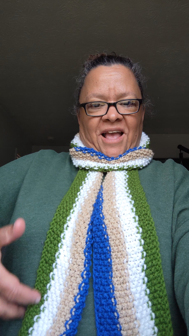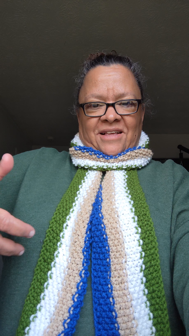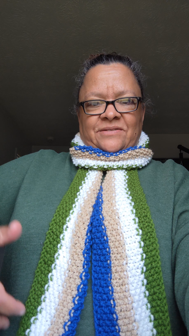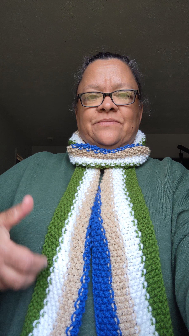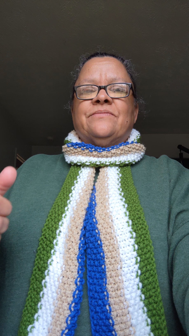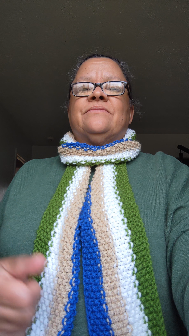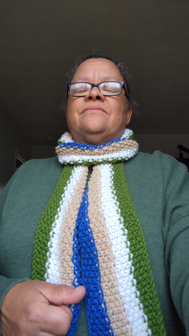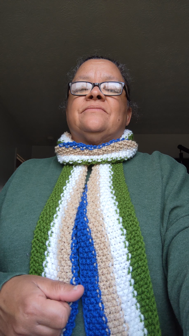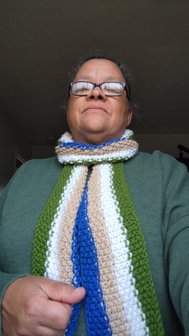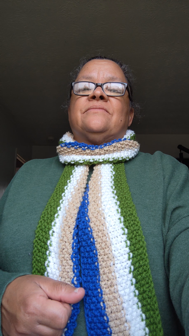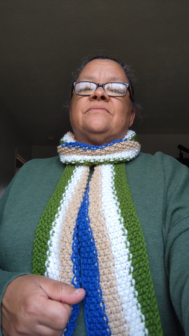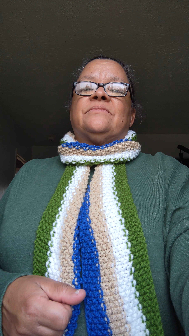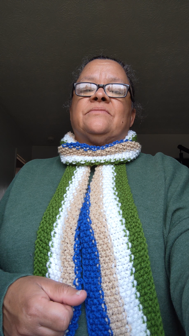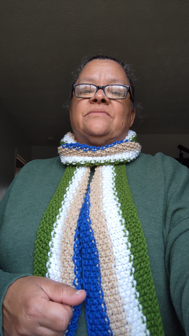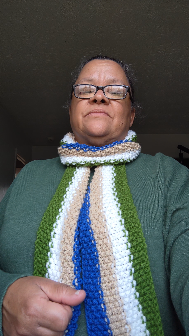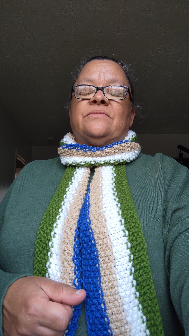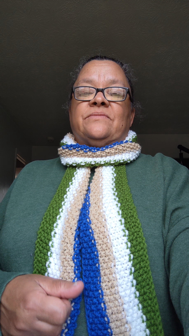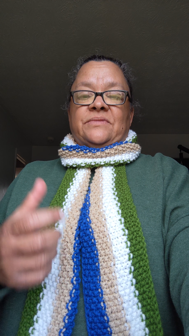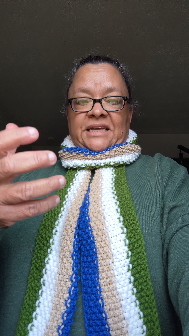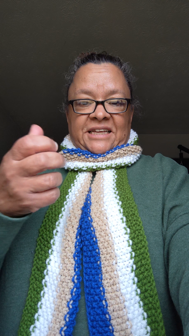get